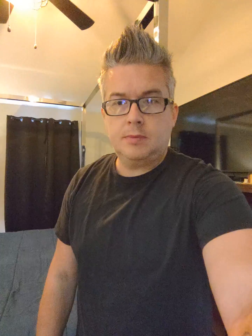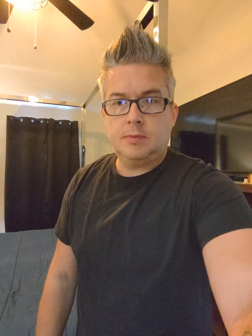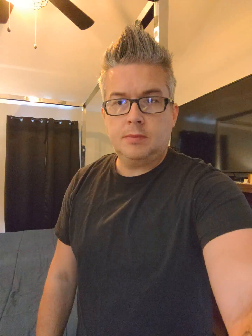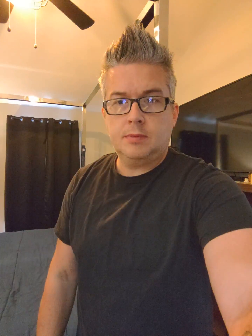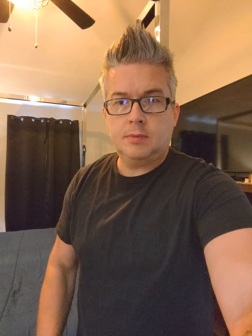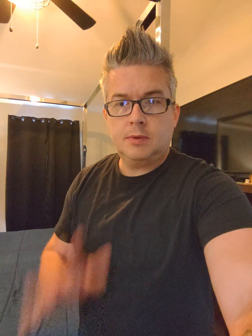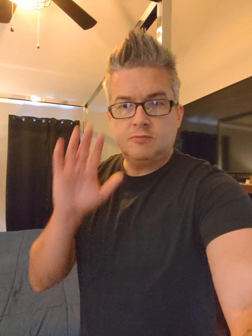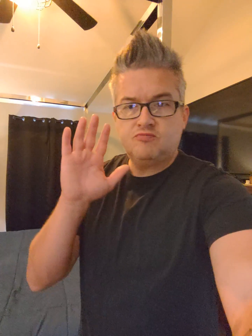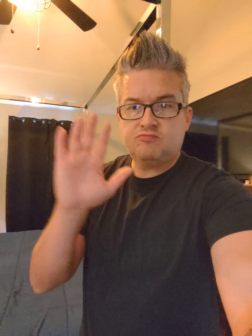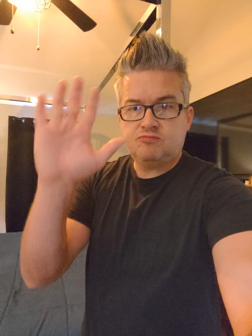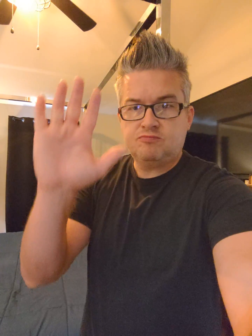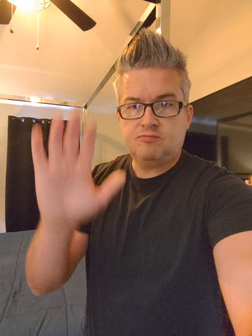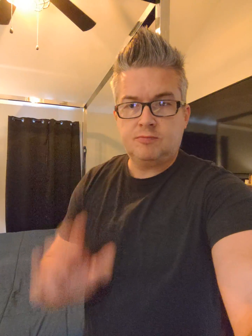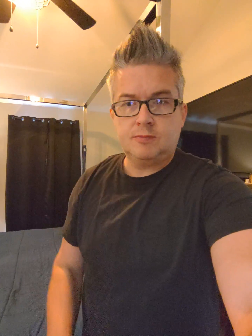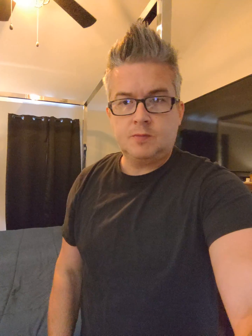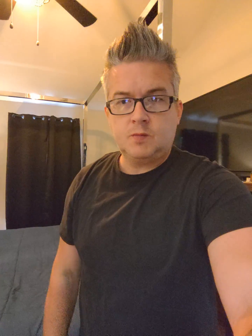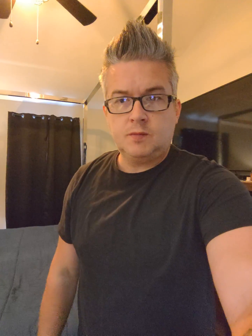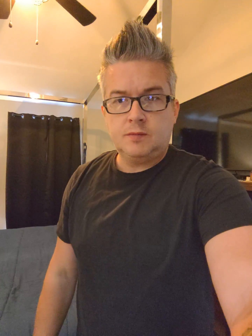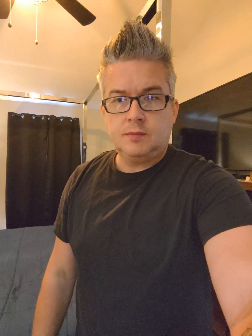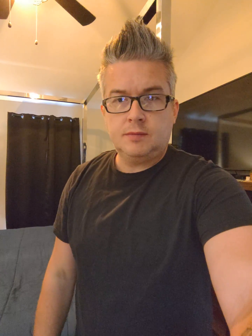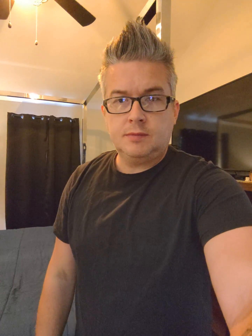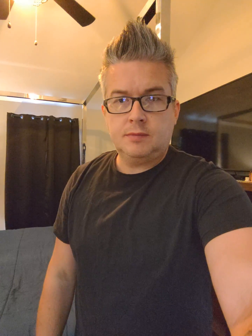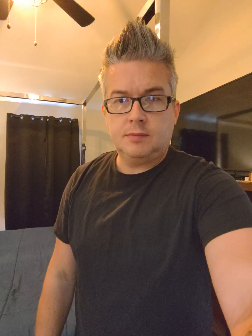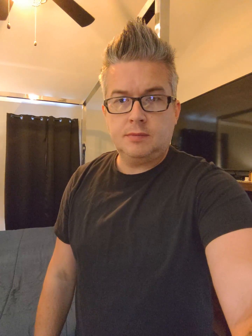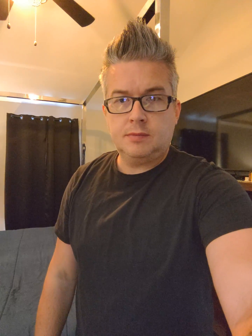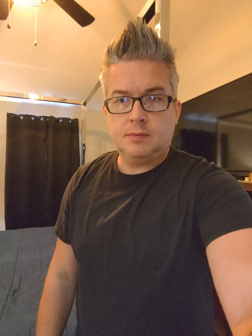give me five